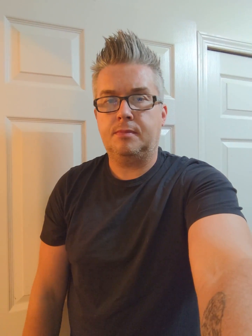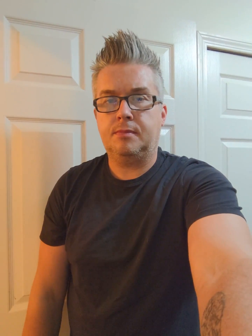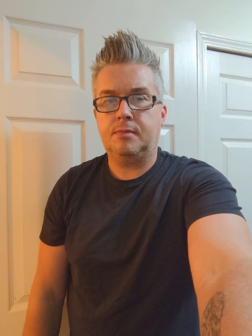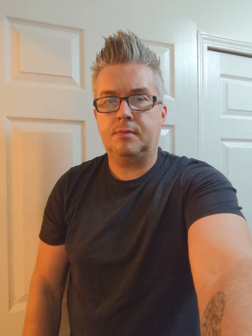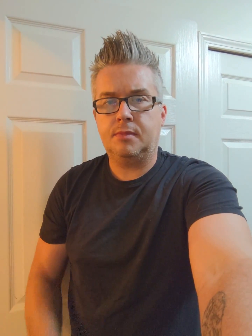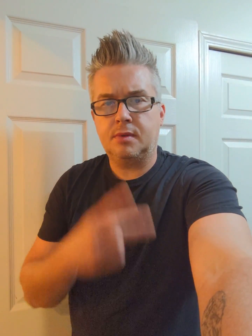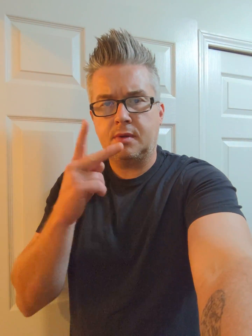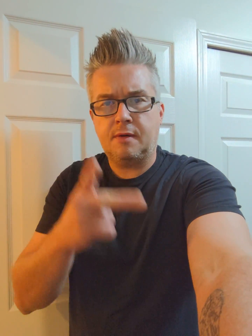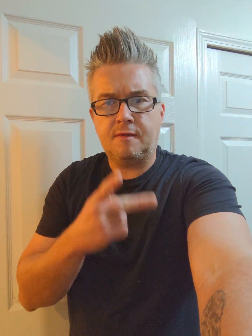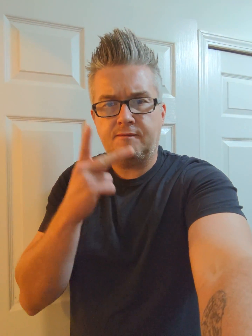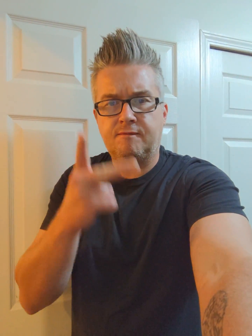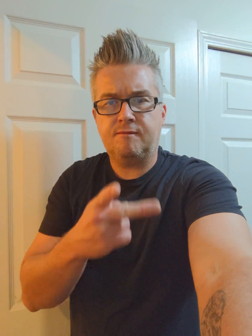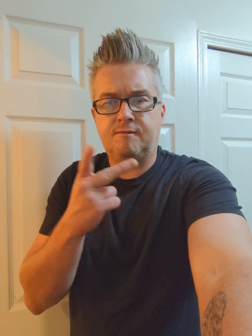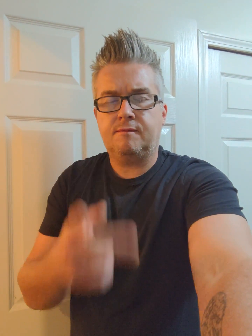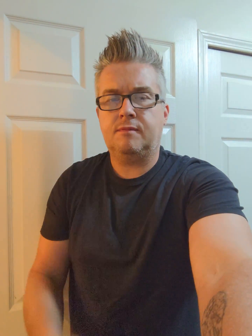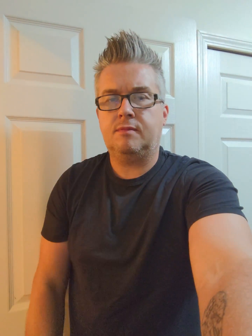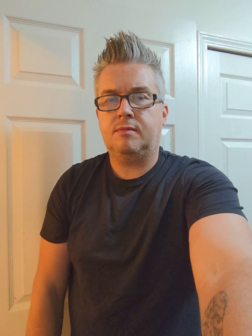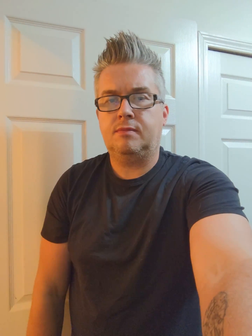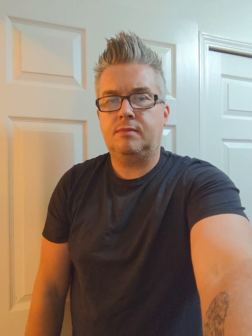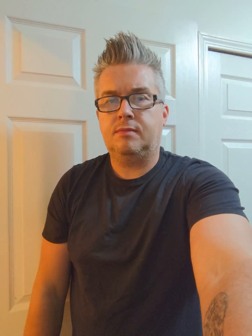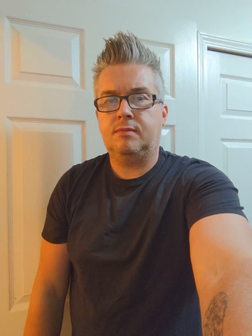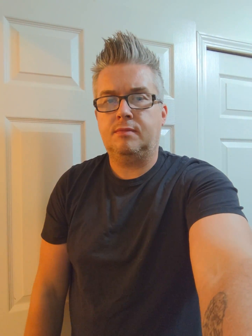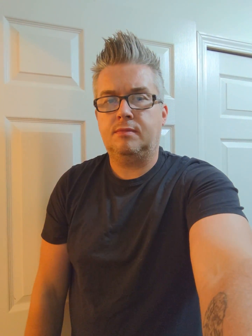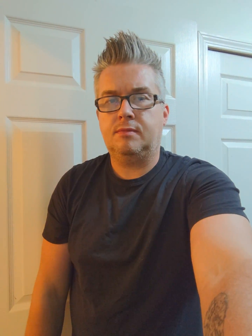careful